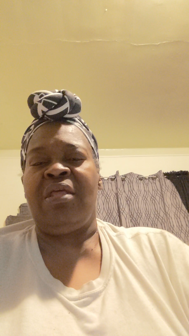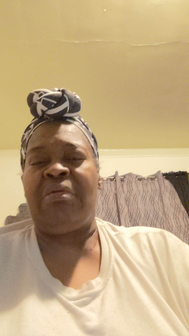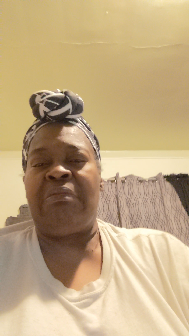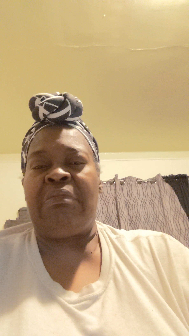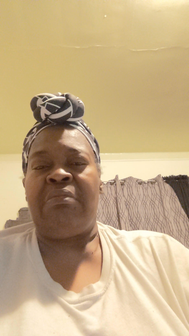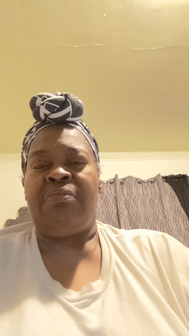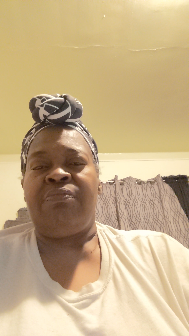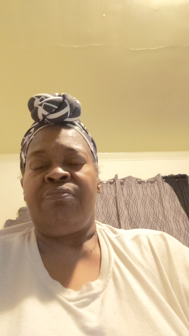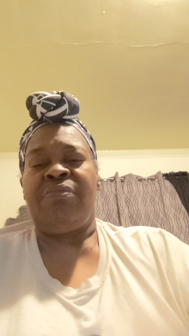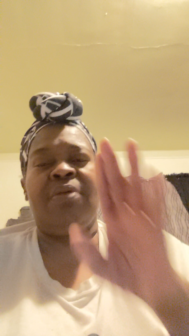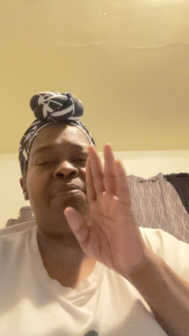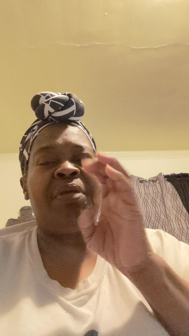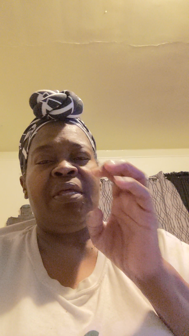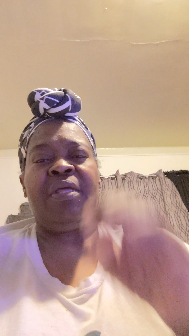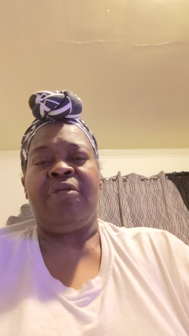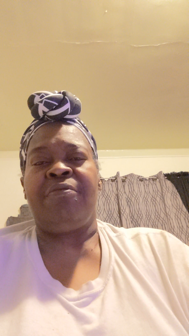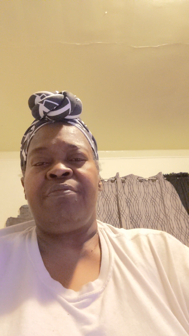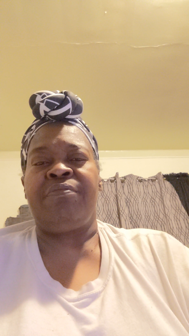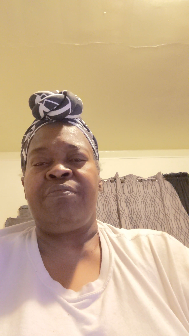be